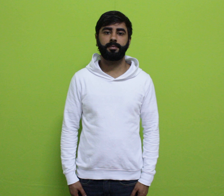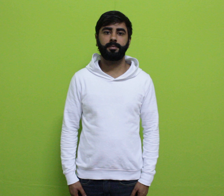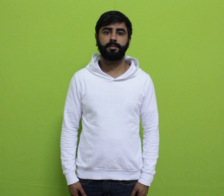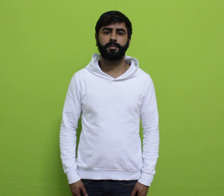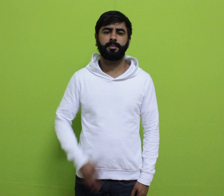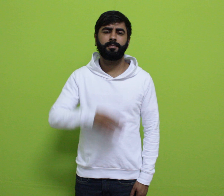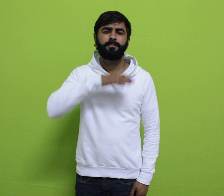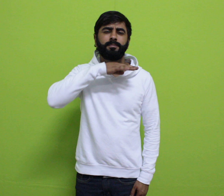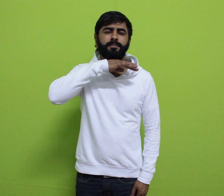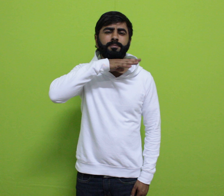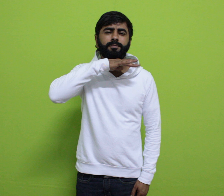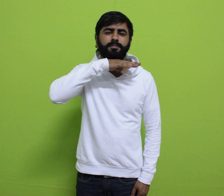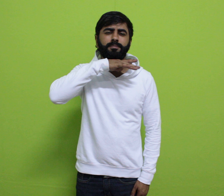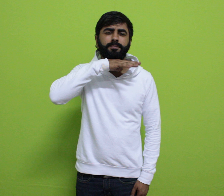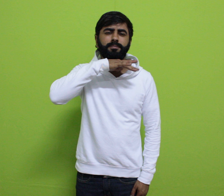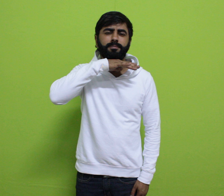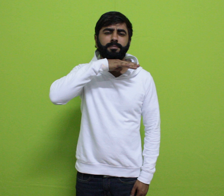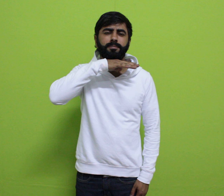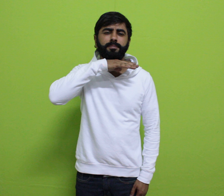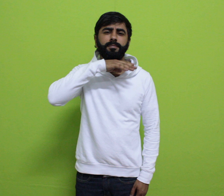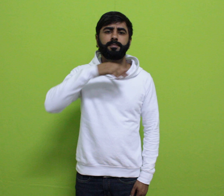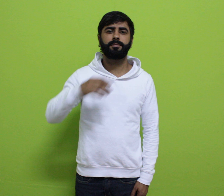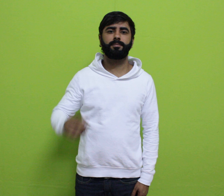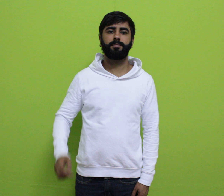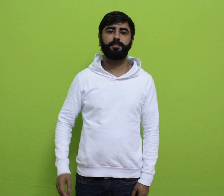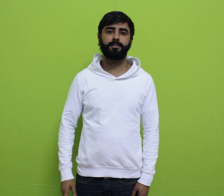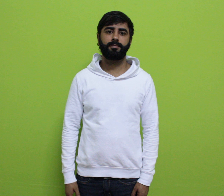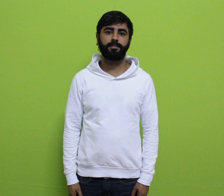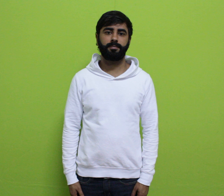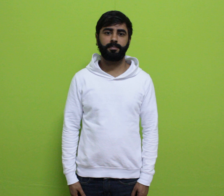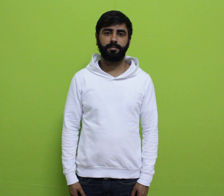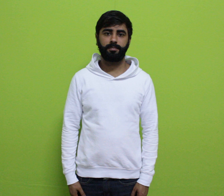ruim